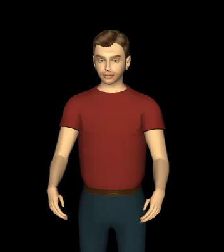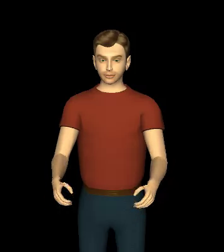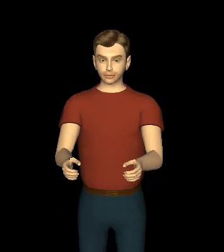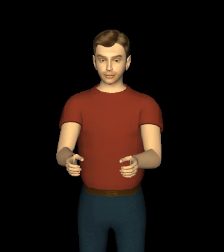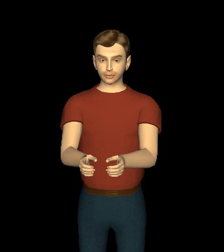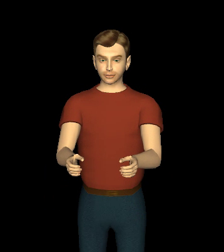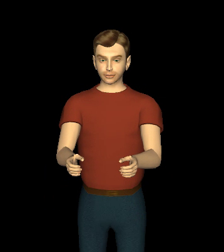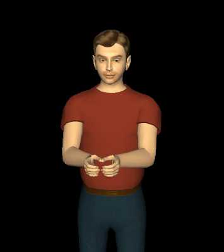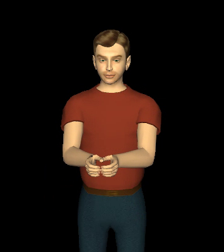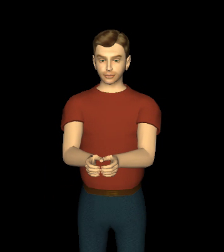مجموعة